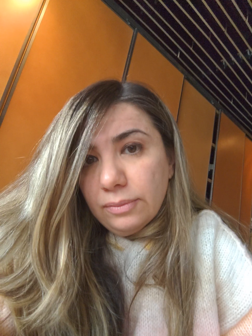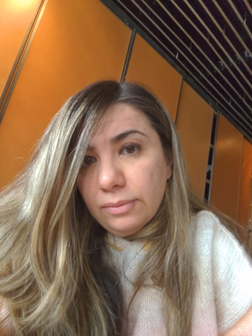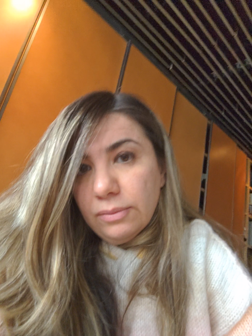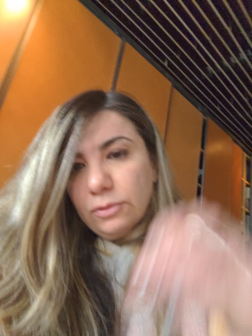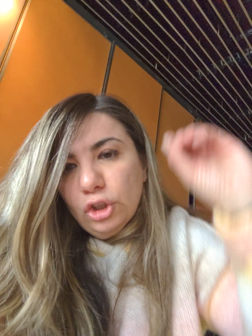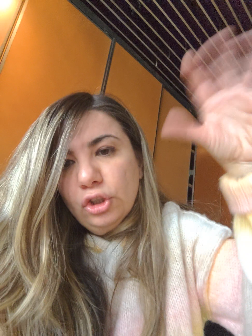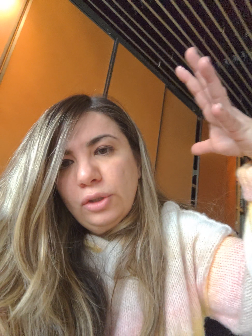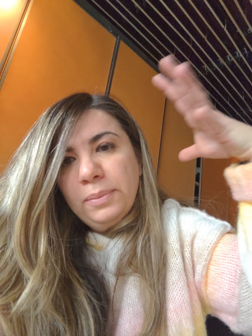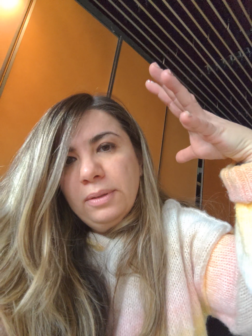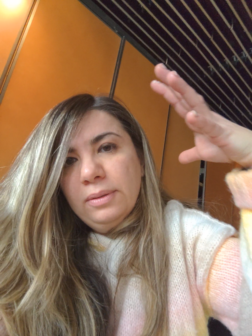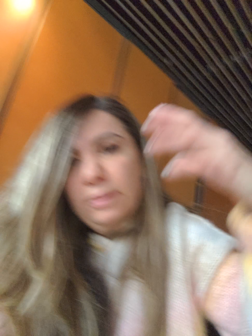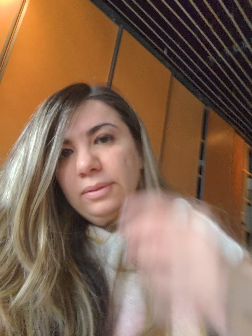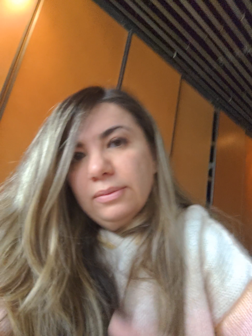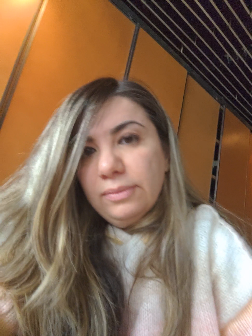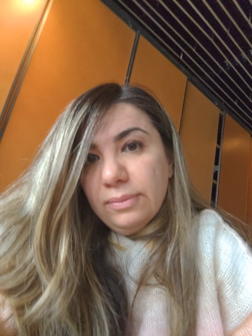sun